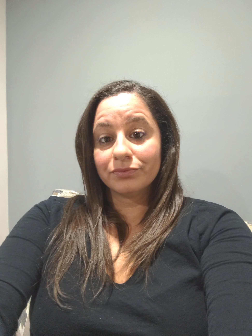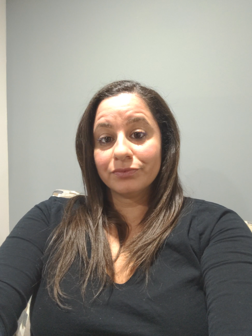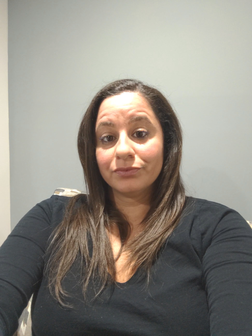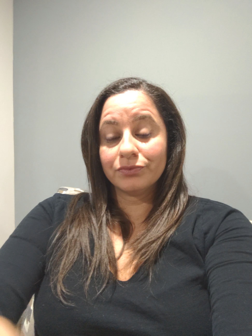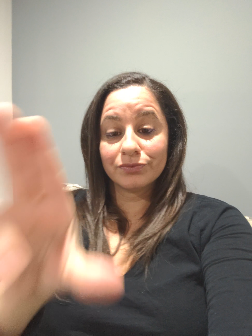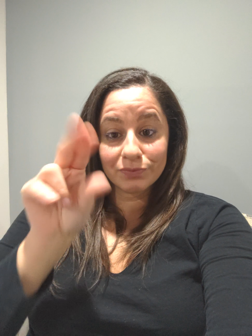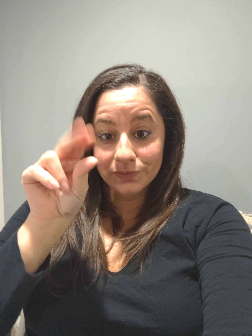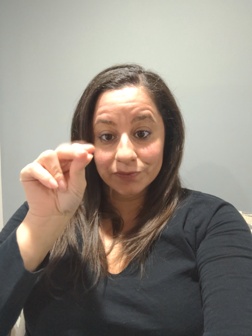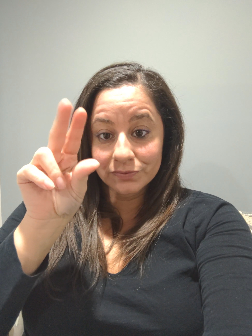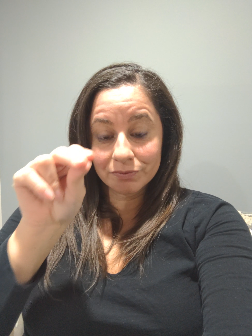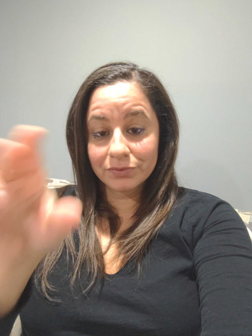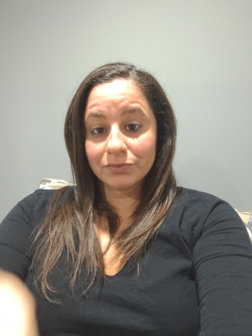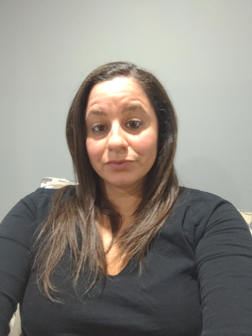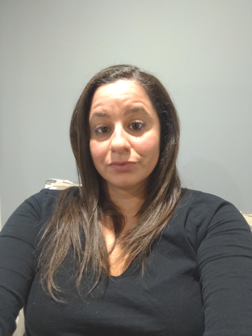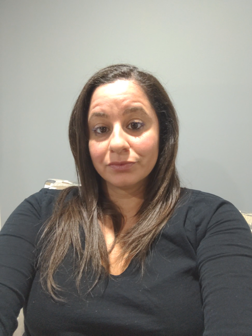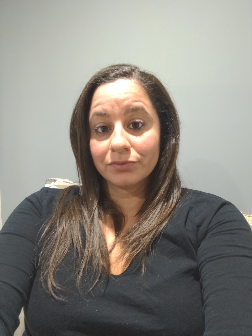no